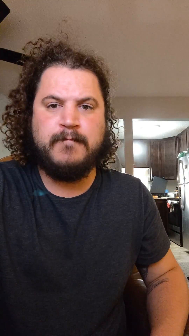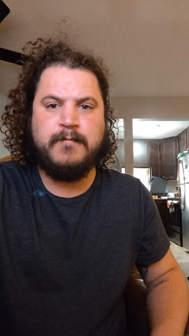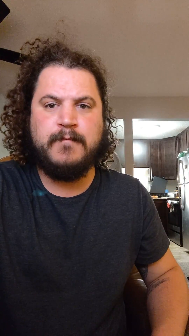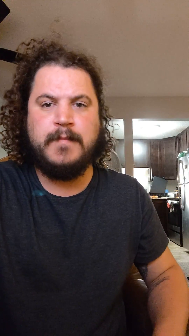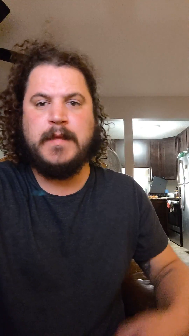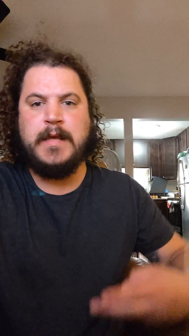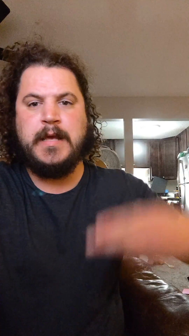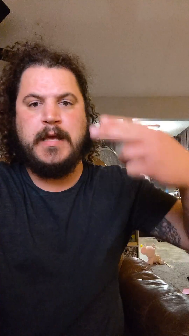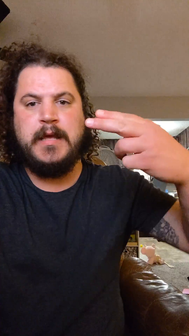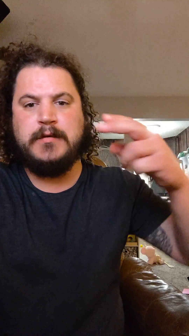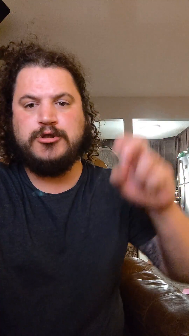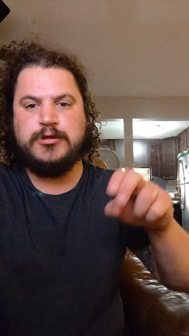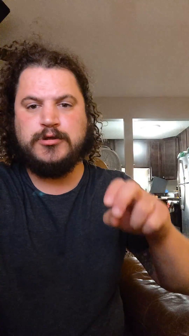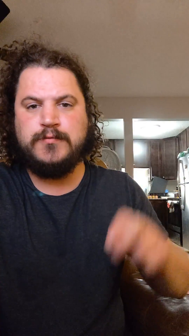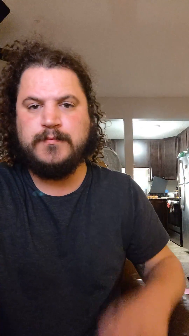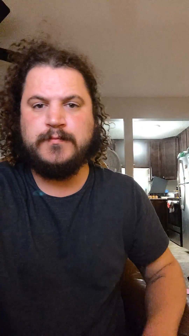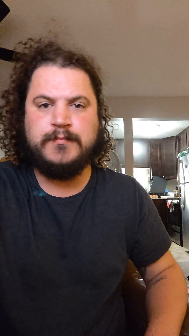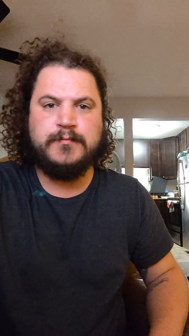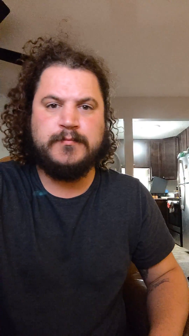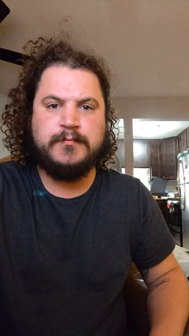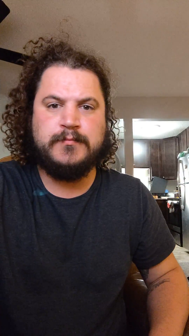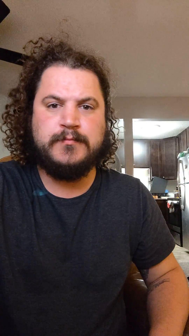high chair